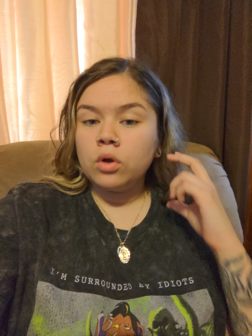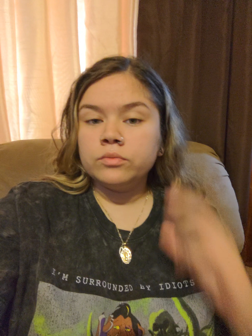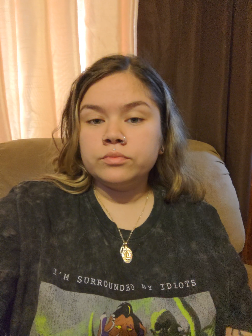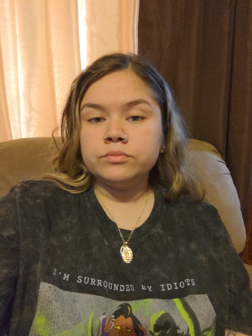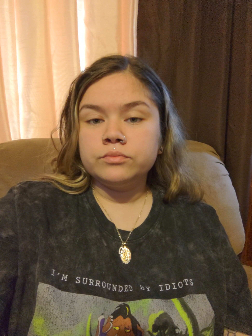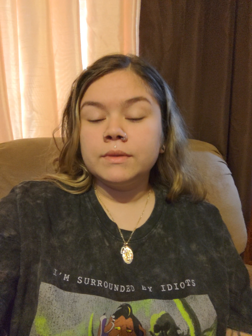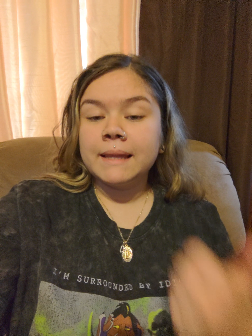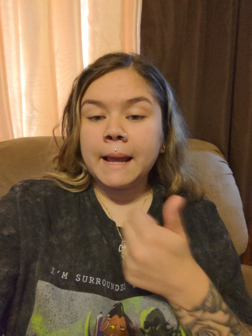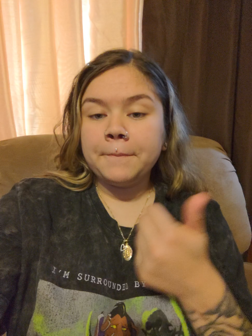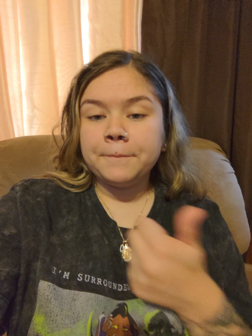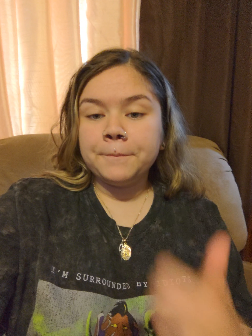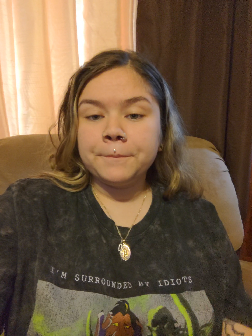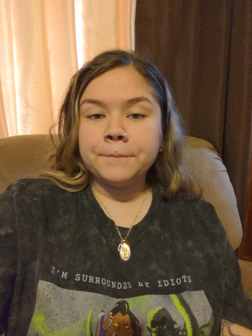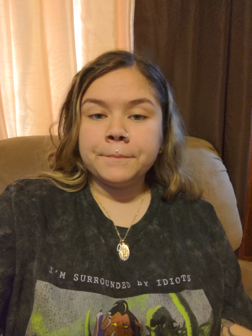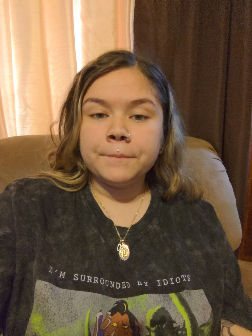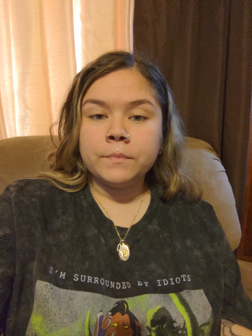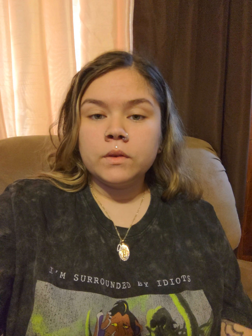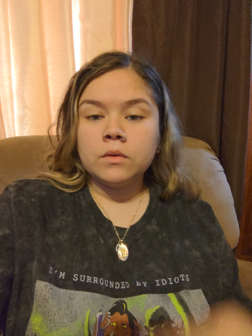game